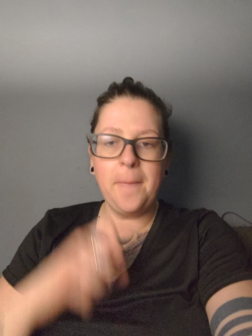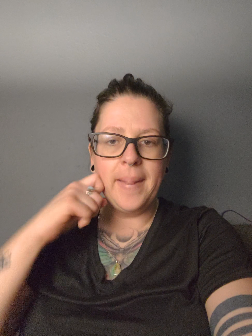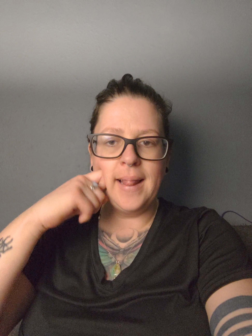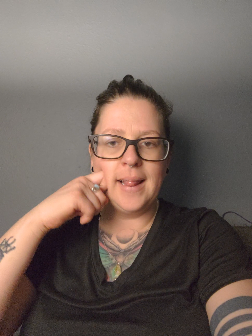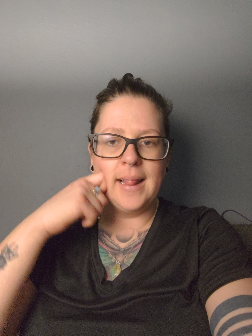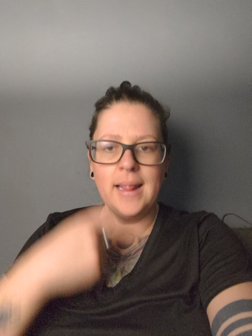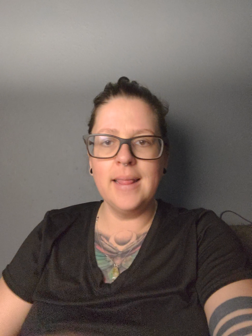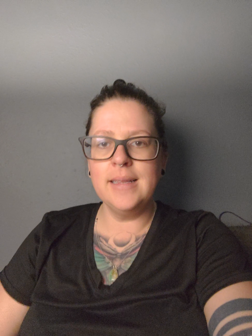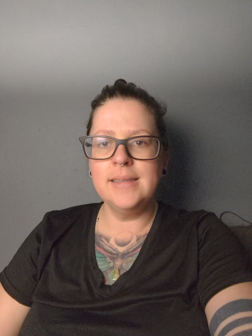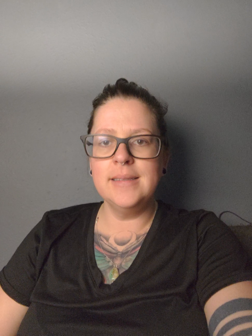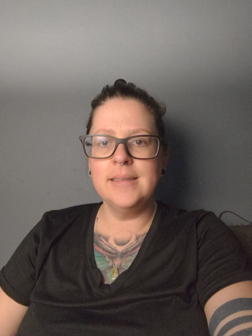apple